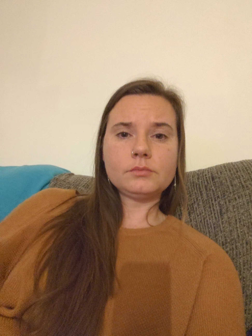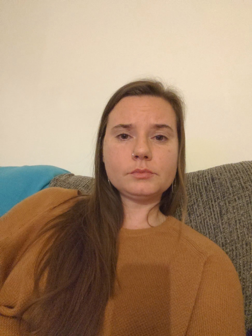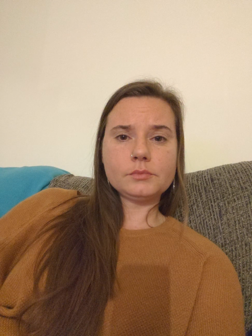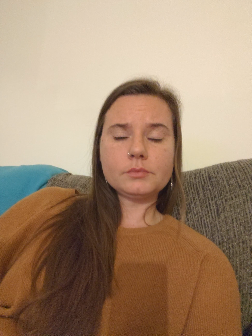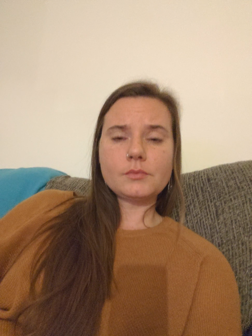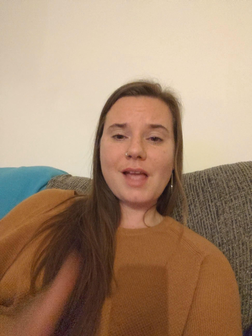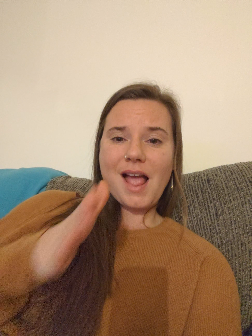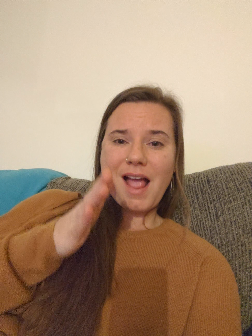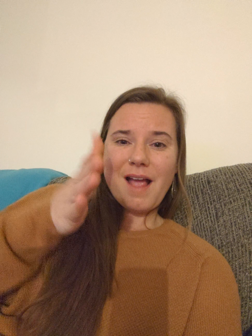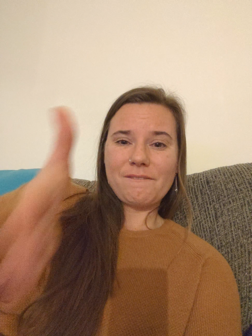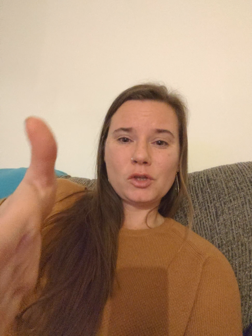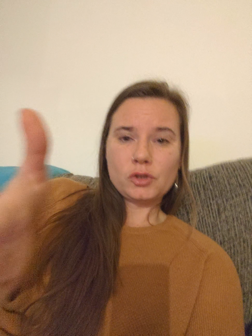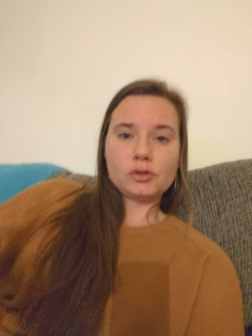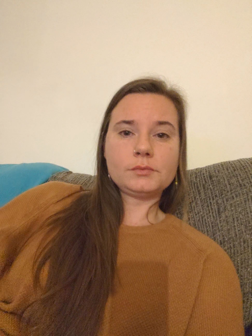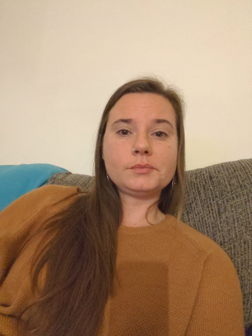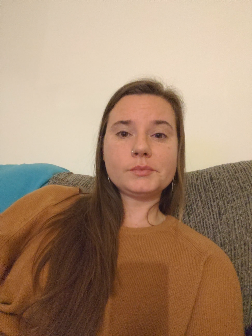after